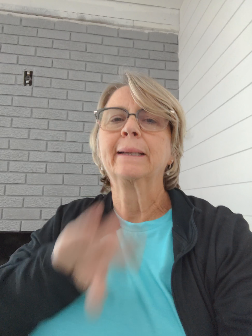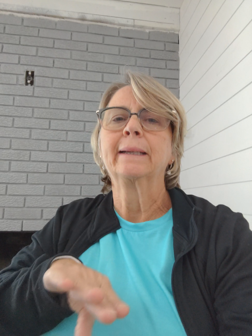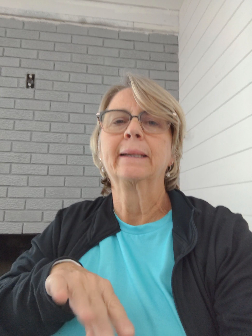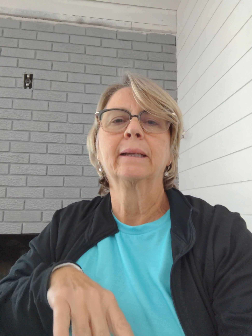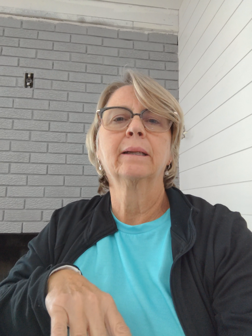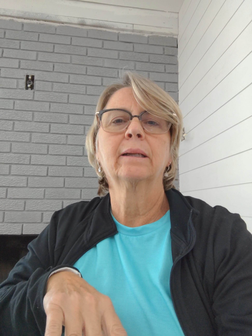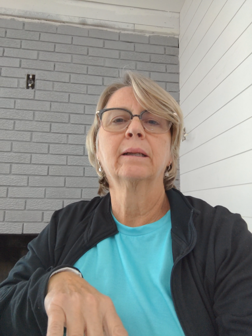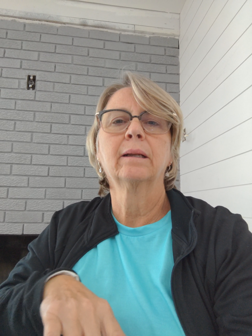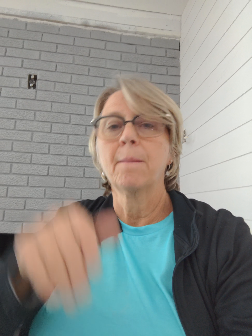bee